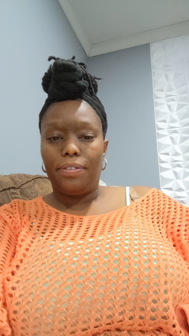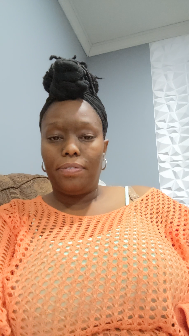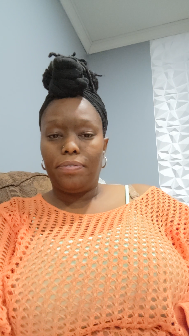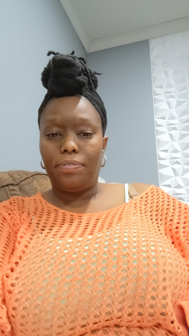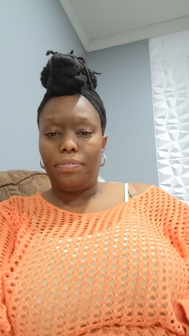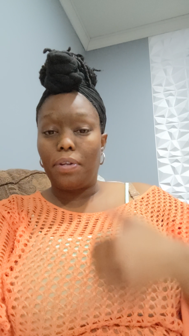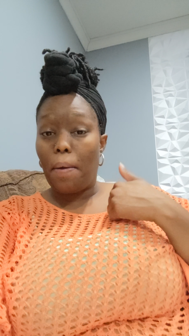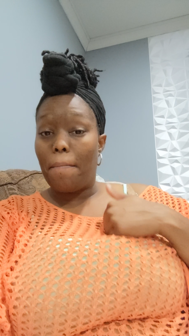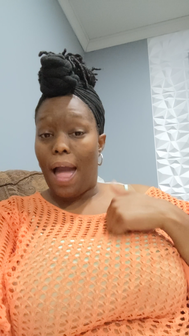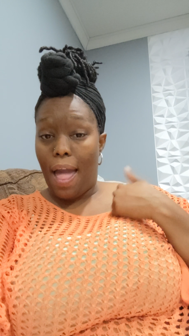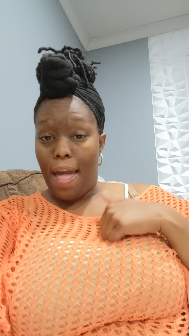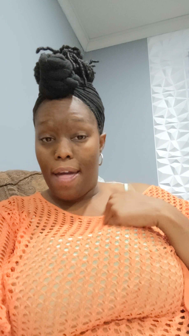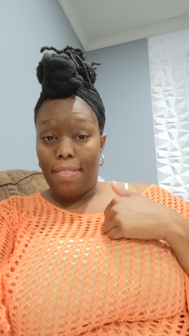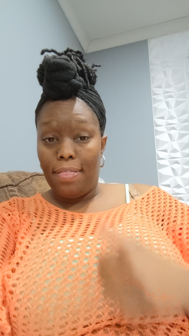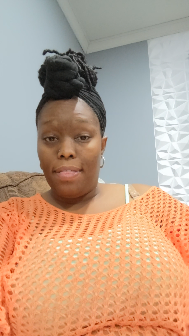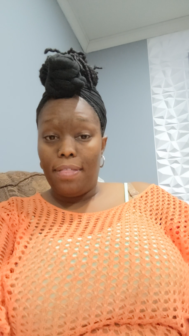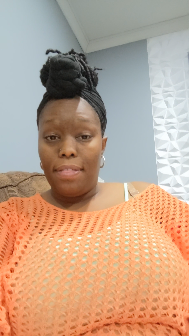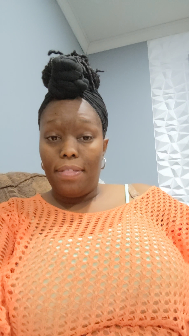bathtub